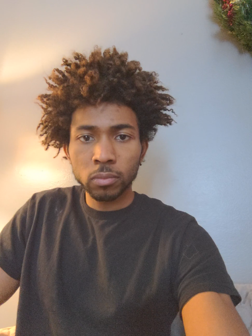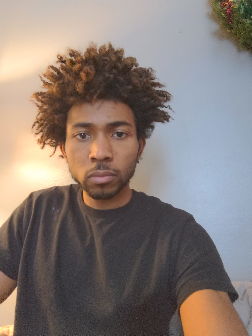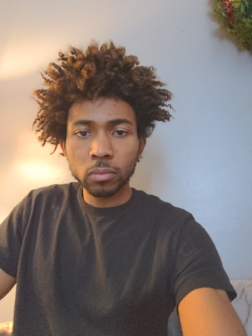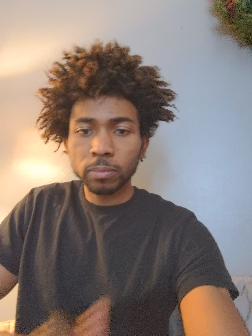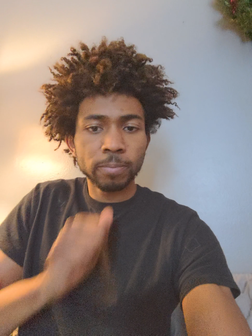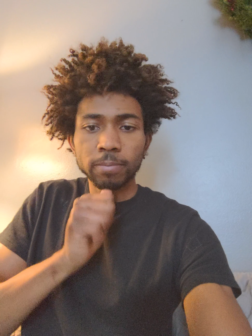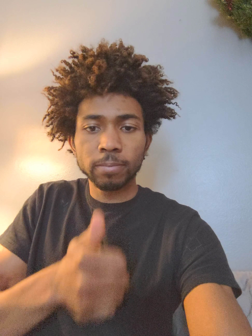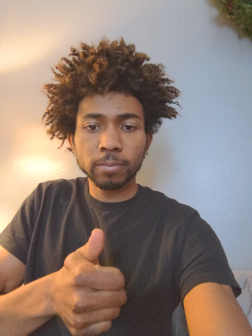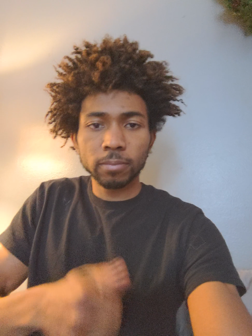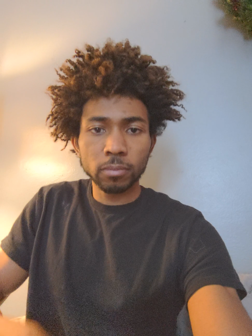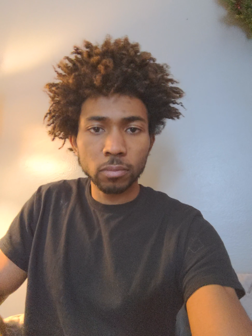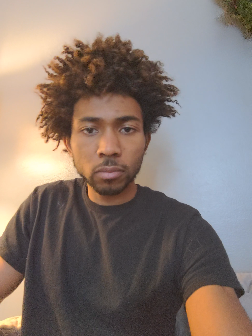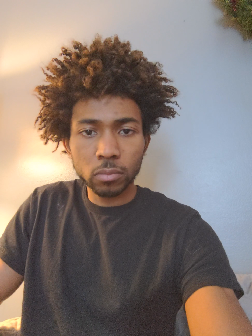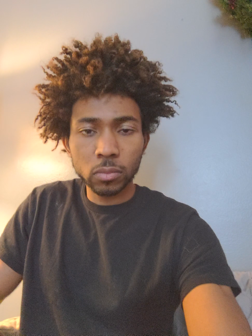not